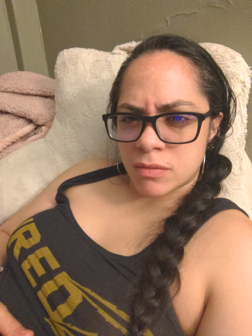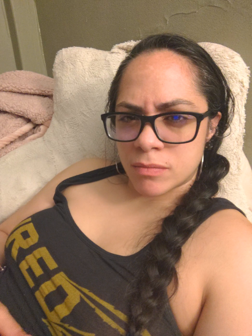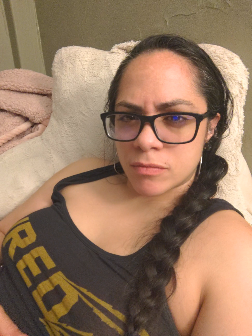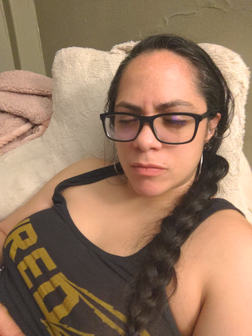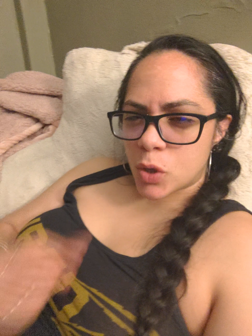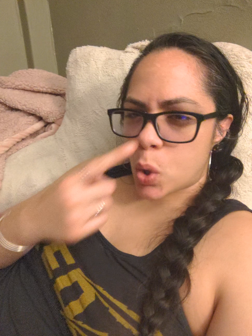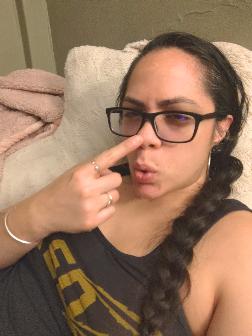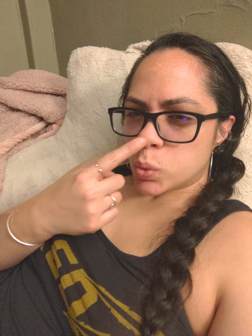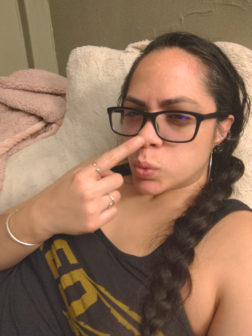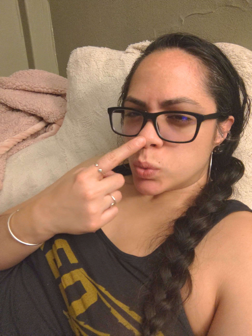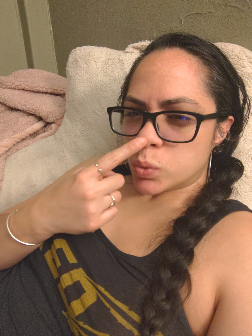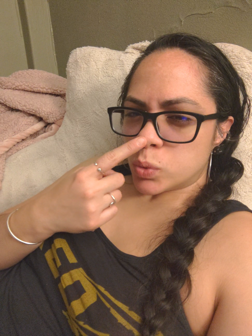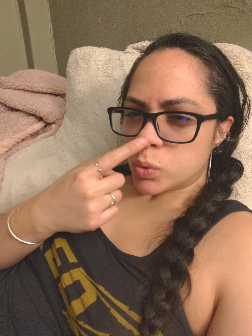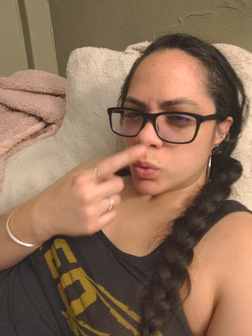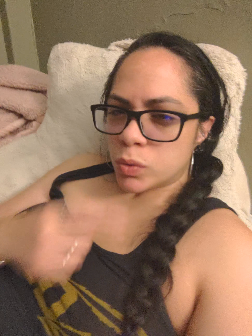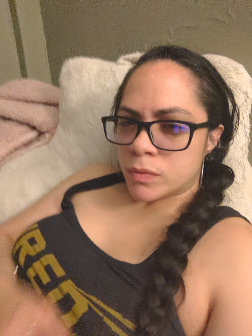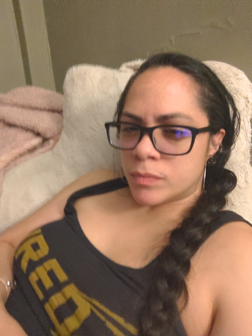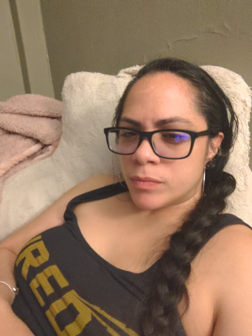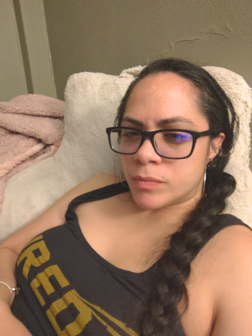nose